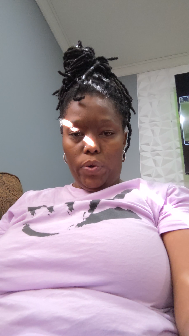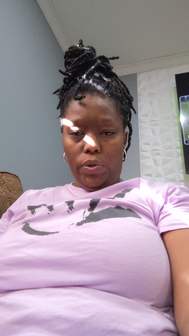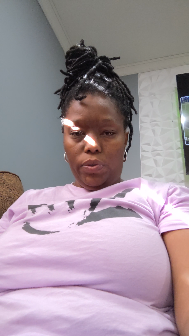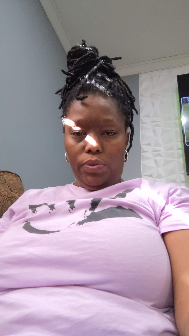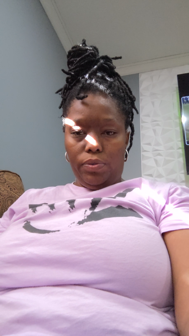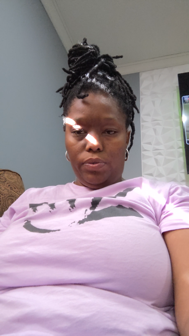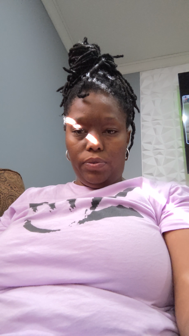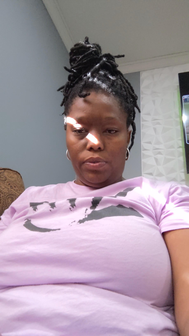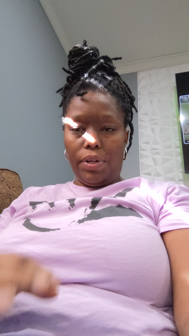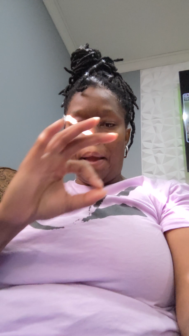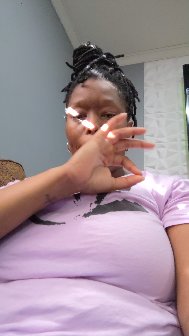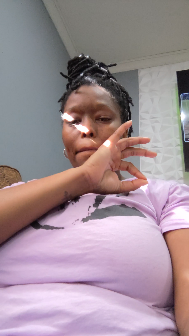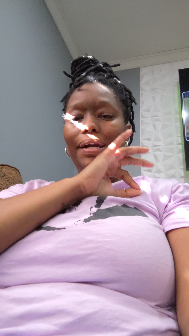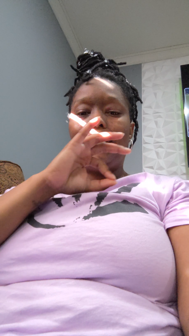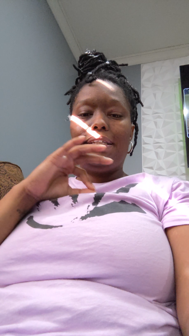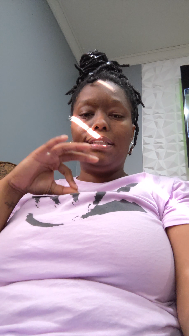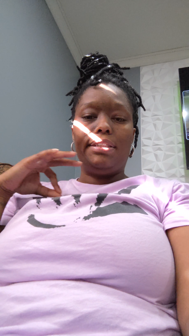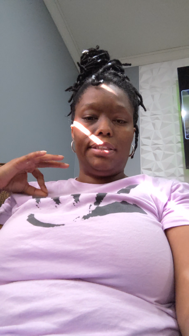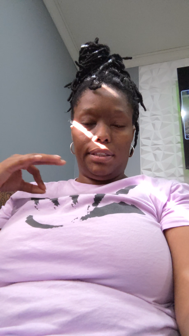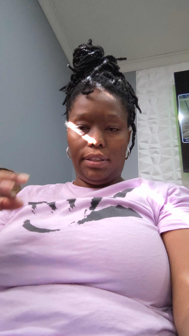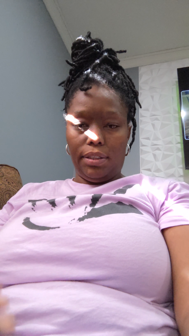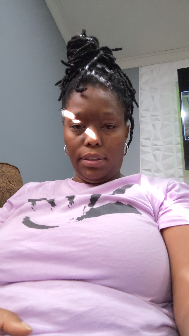beads